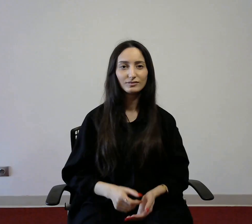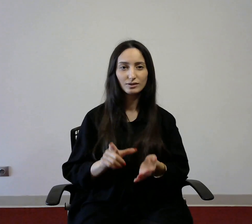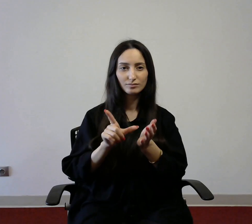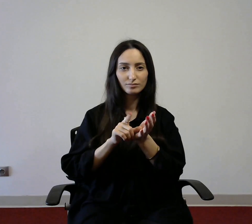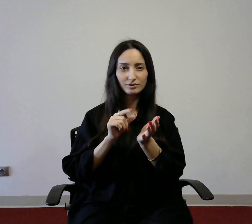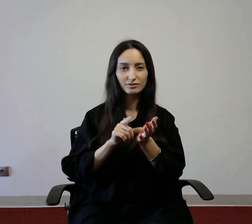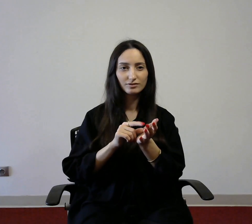pensiya